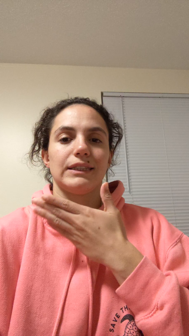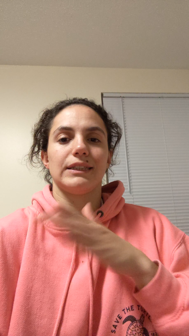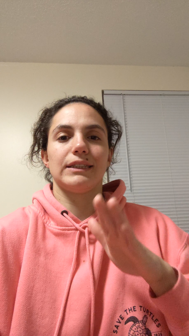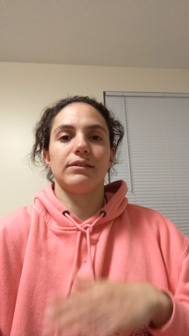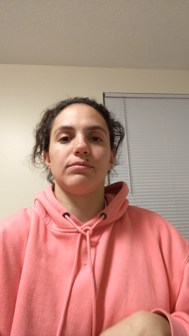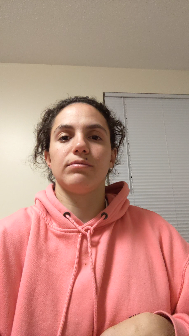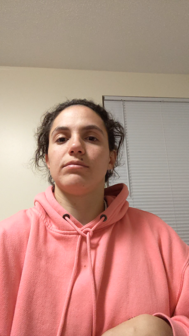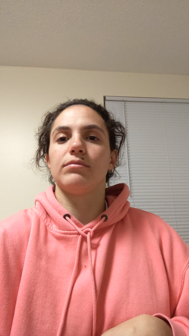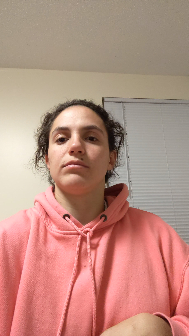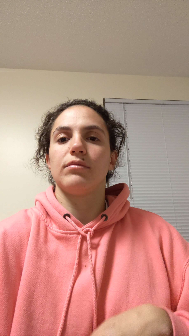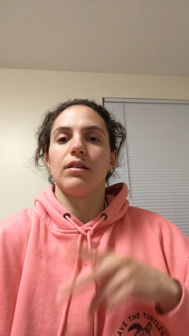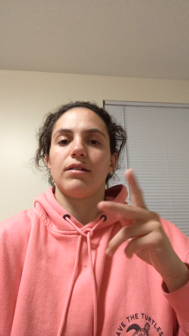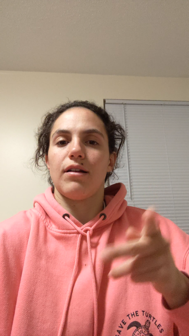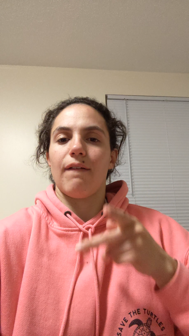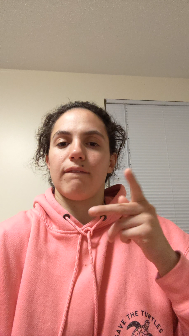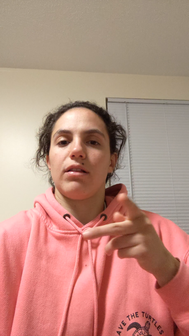careful